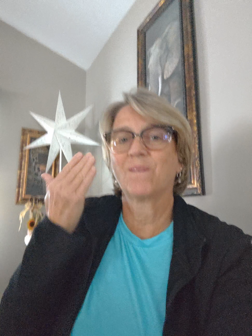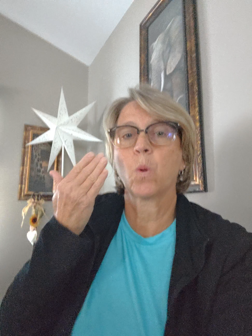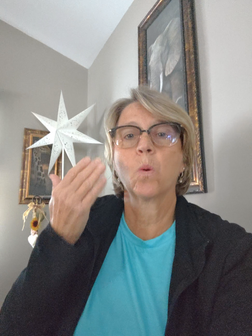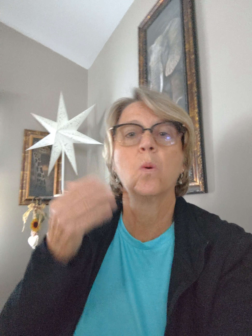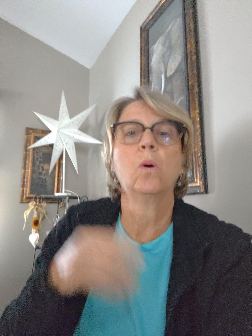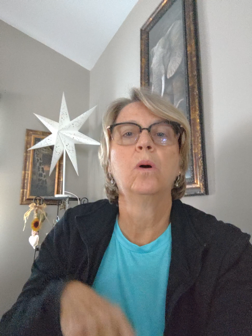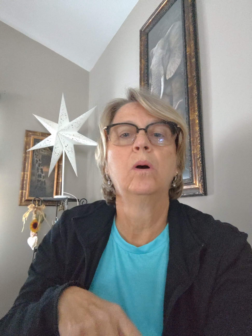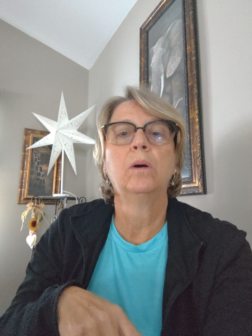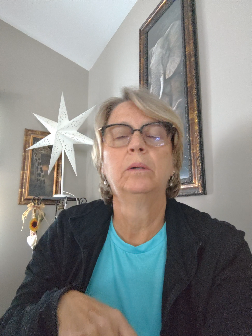before